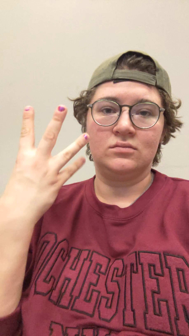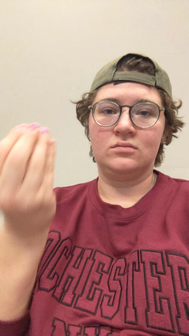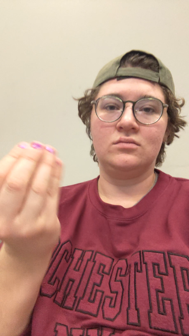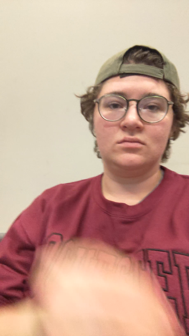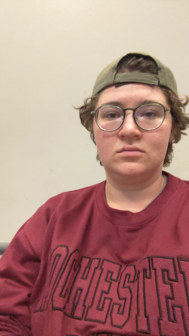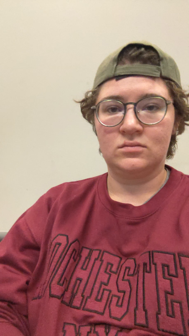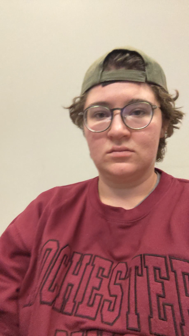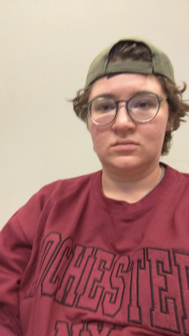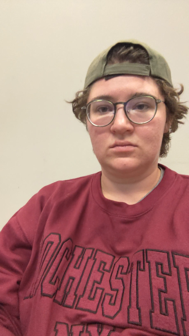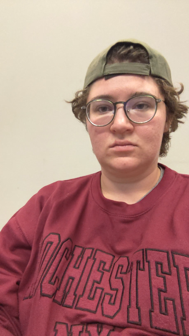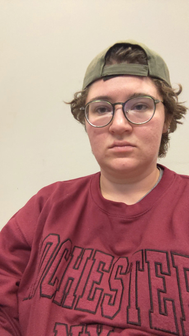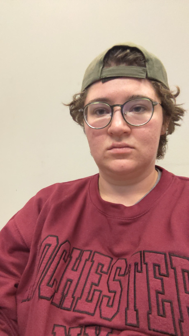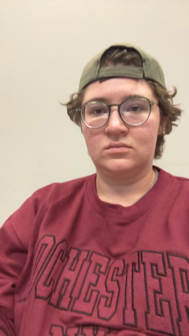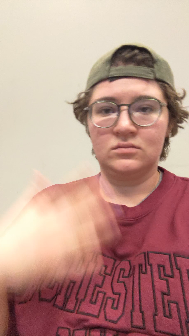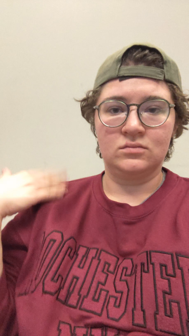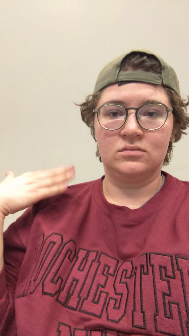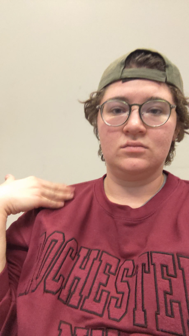shoulder